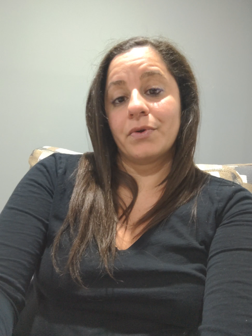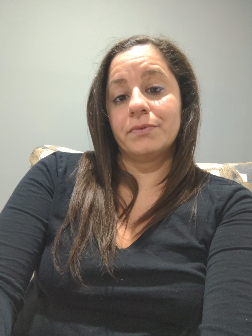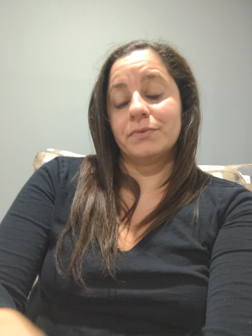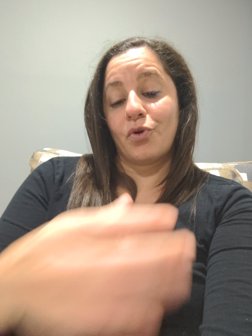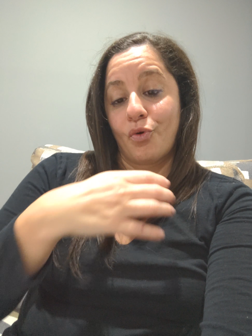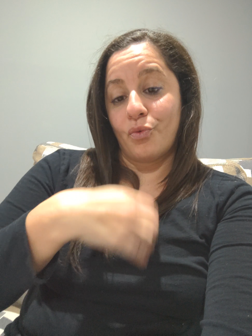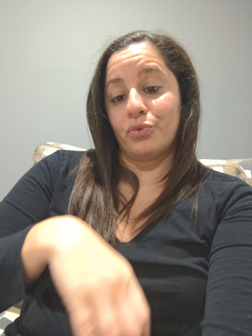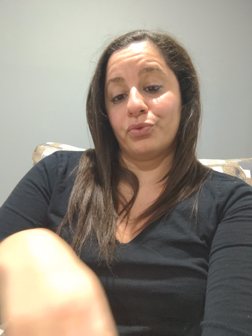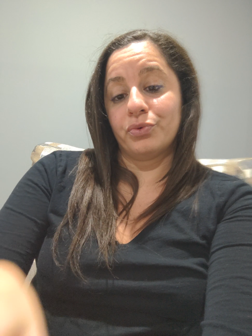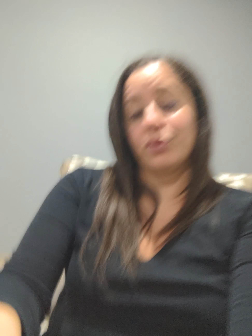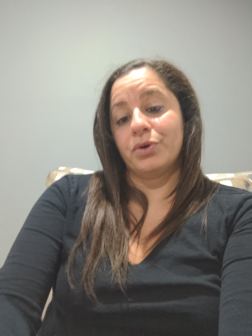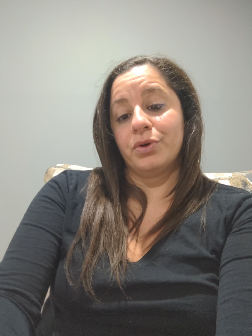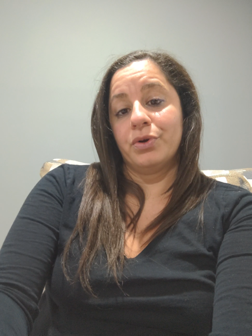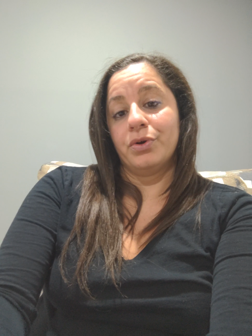hungry